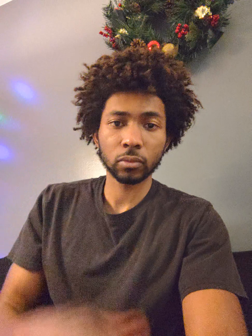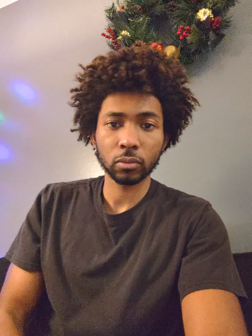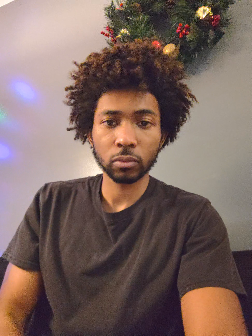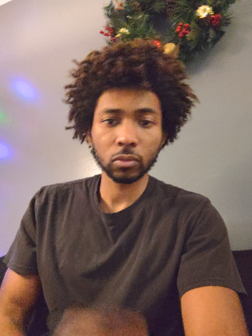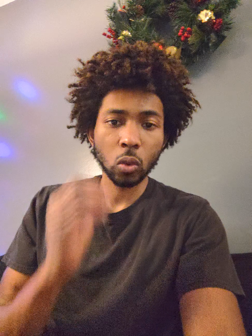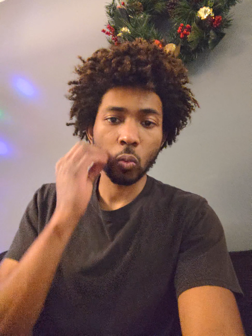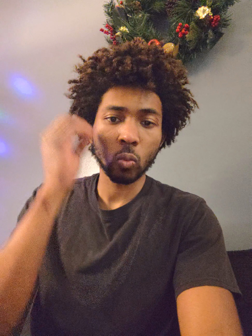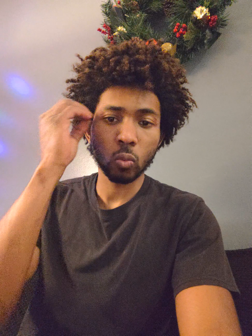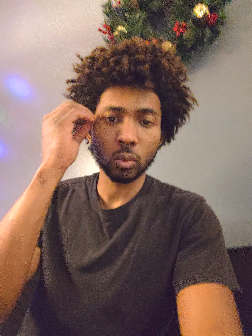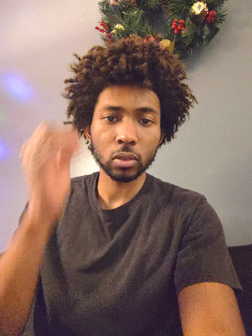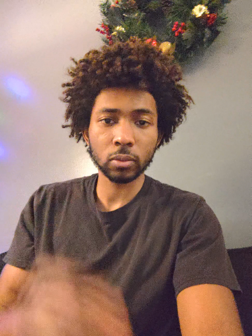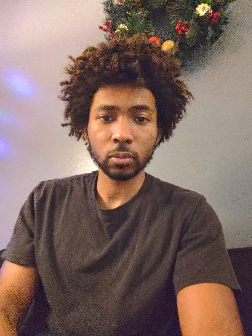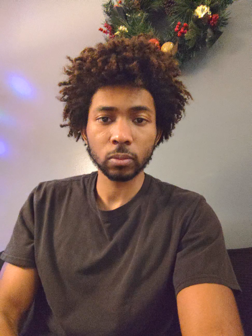home